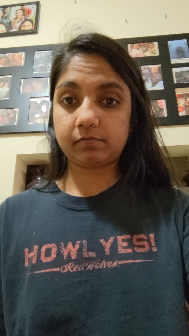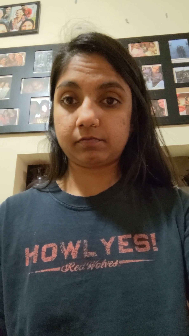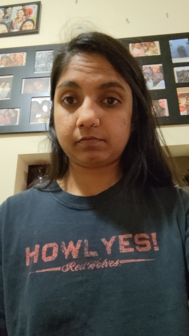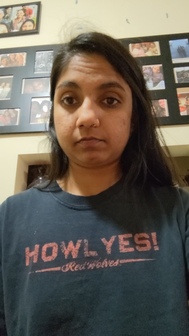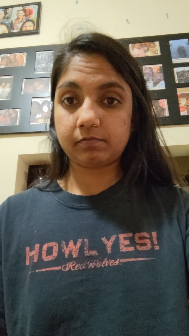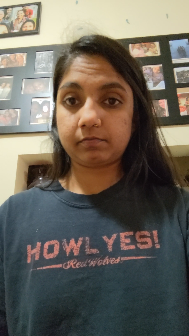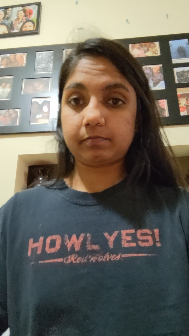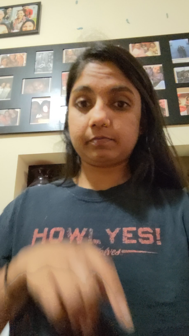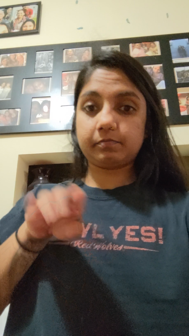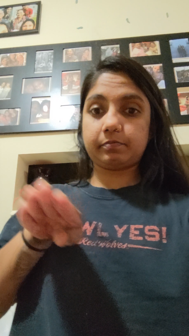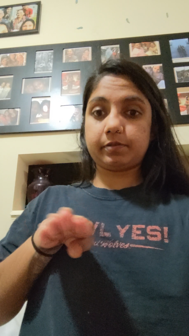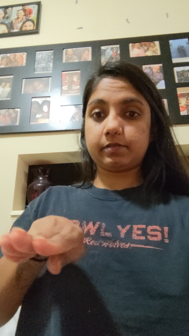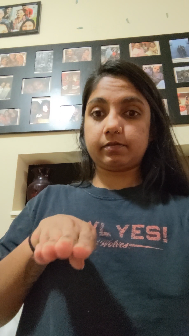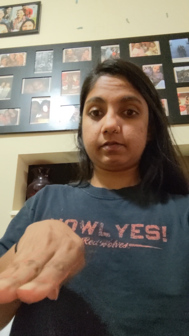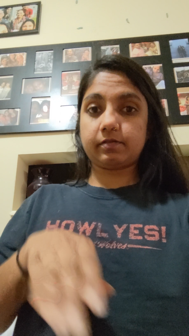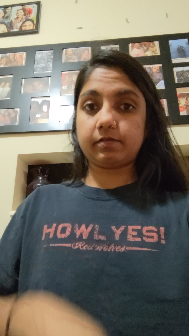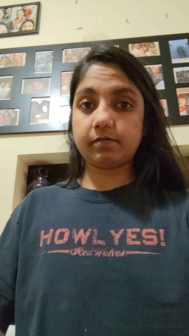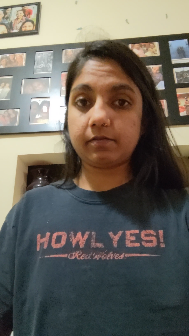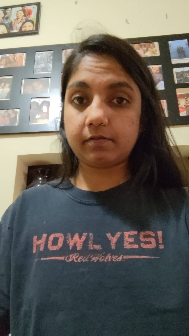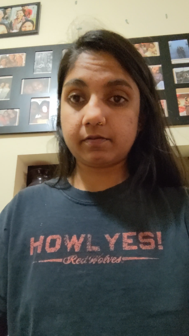penguin